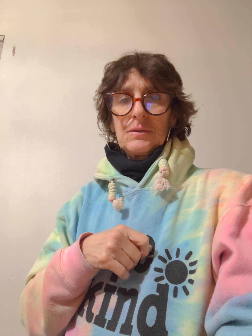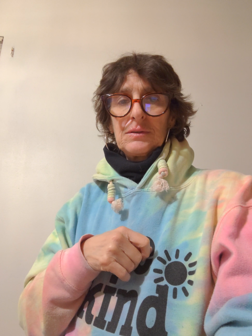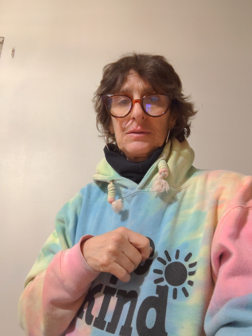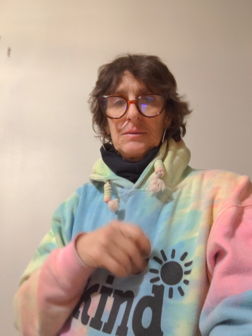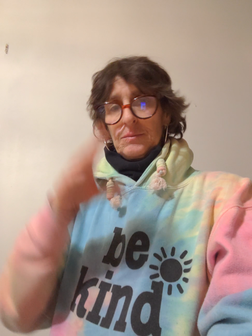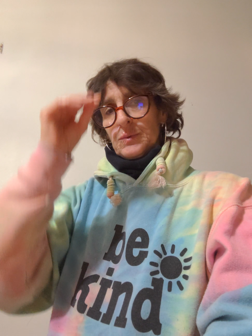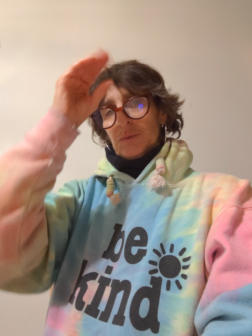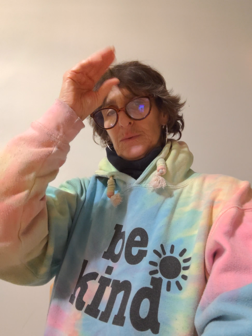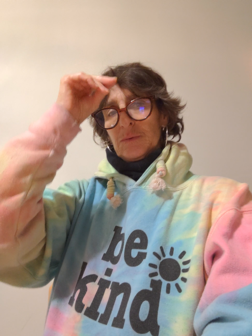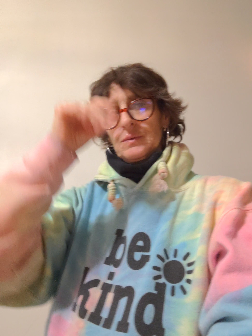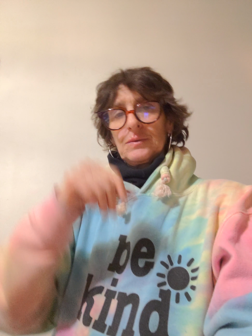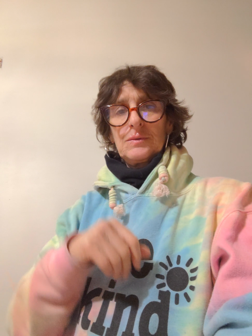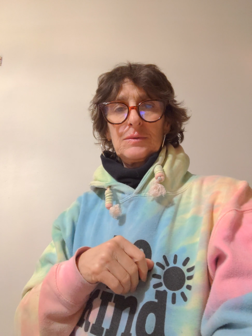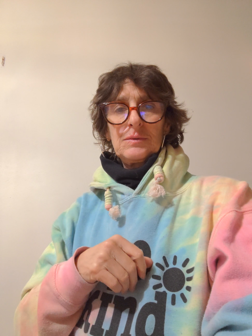boy